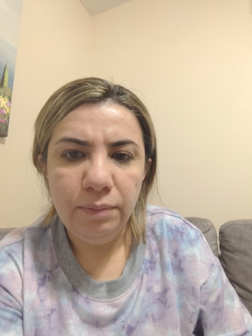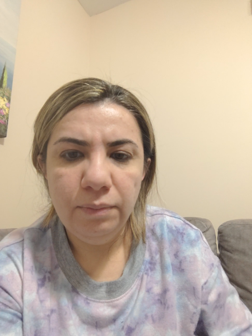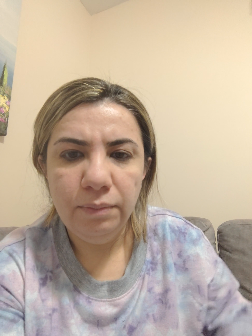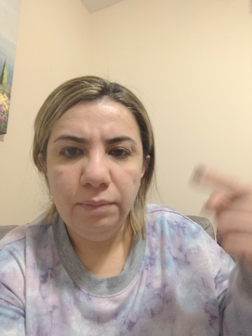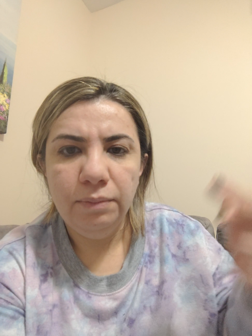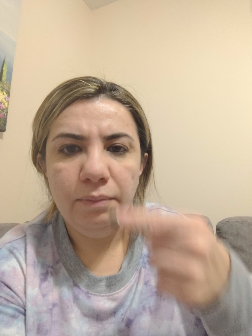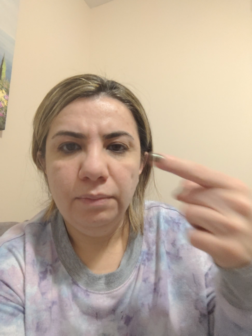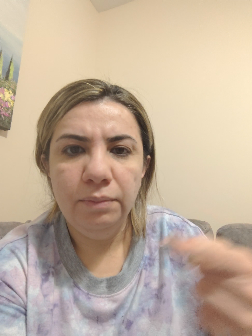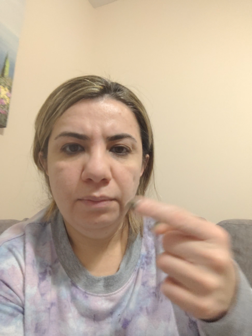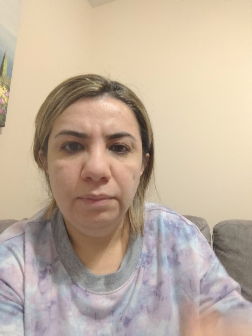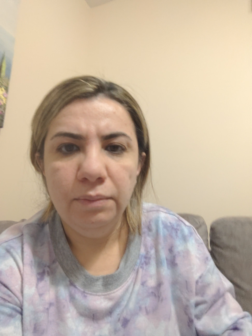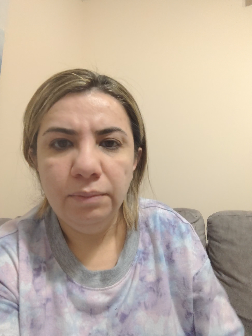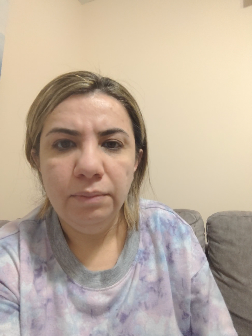owie